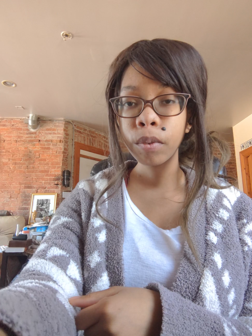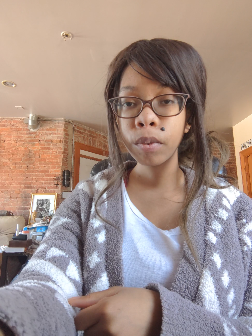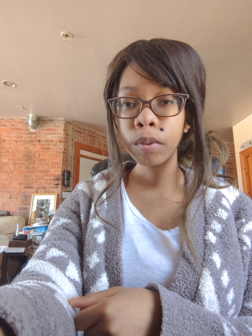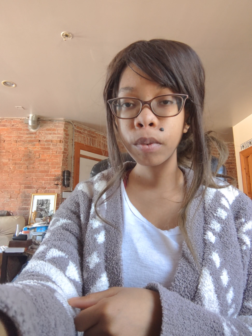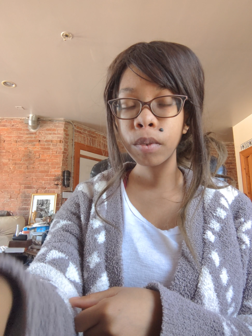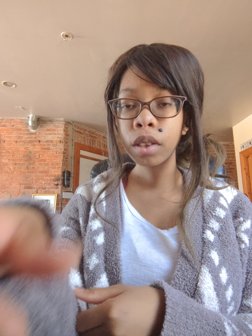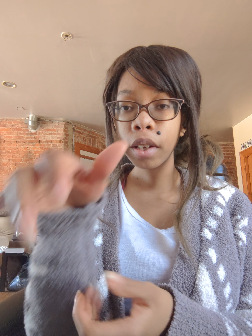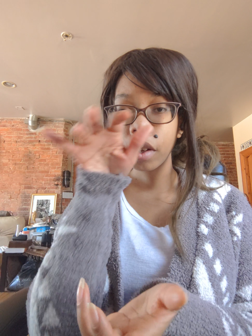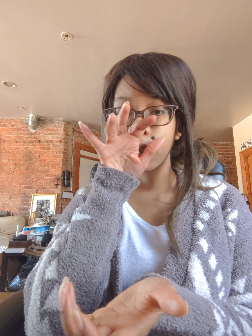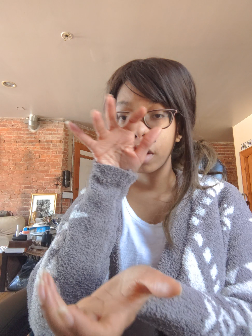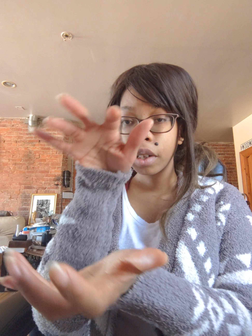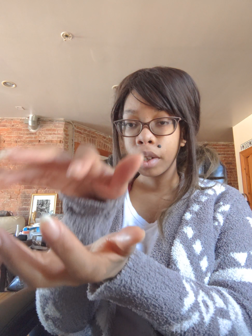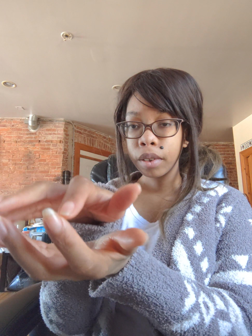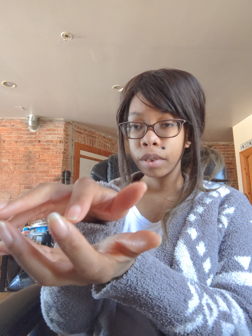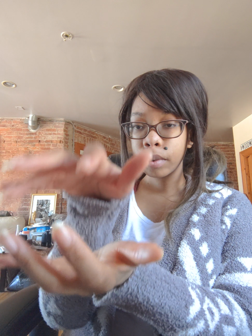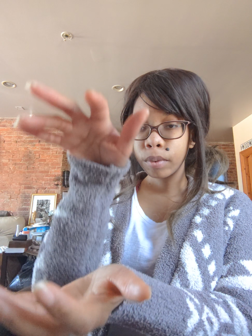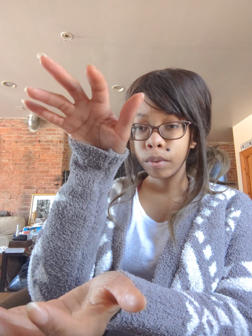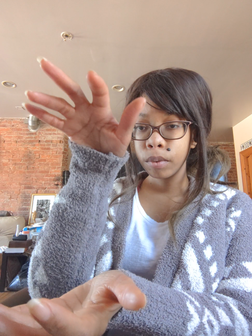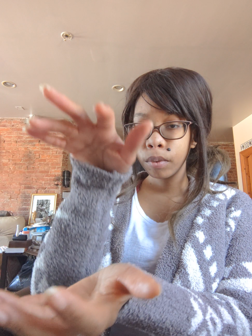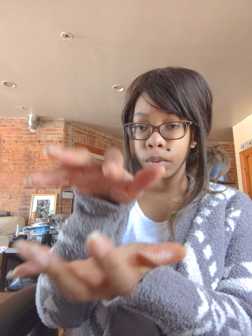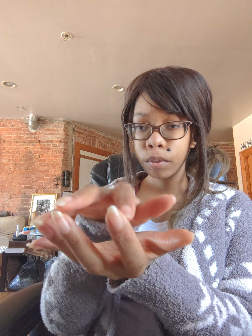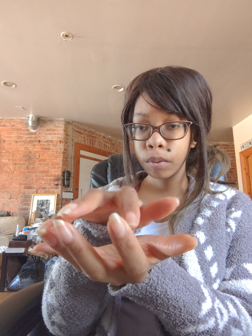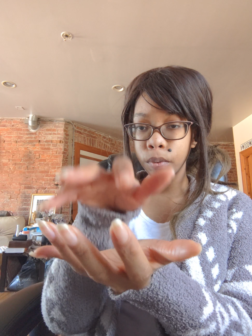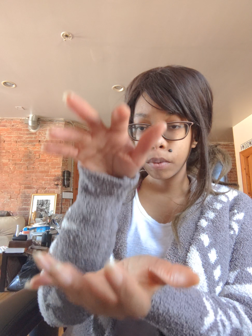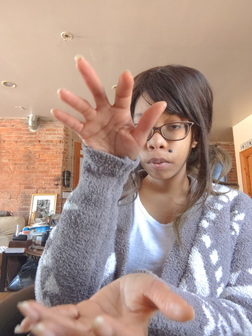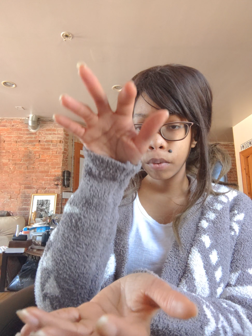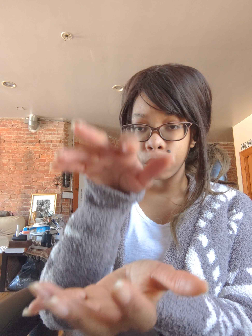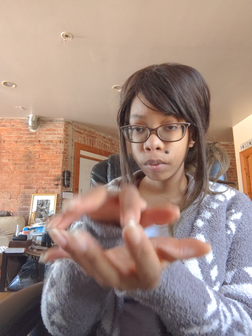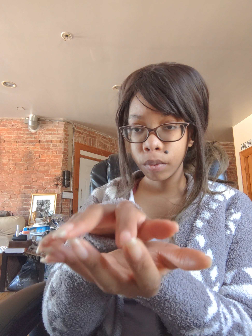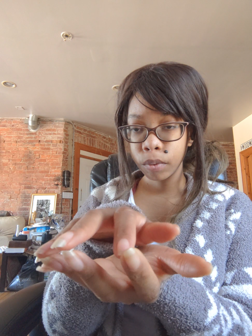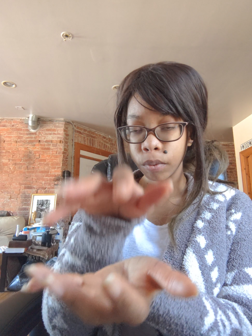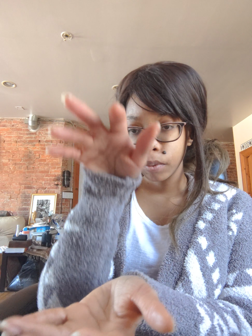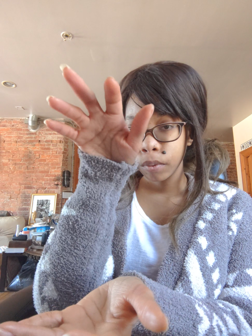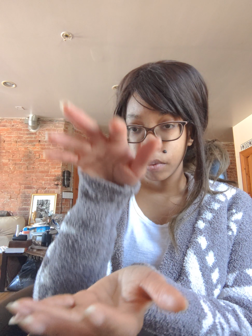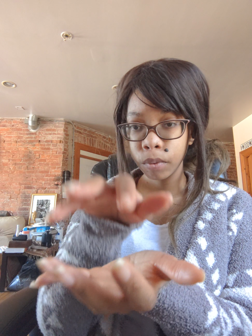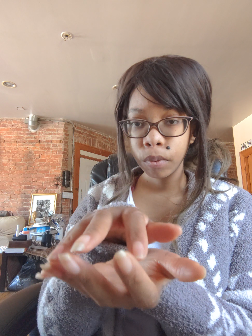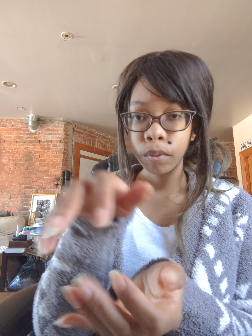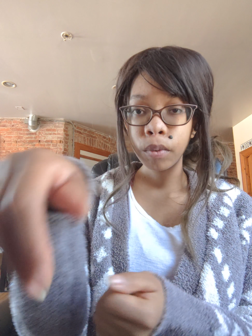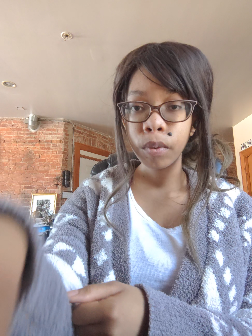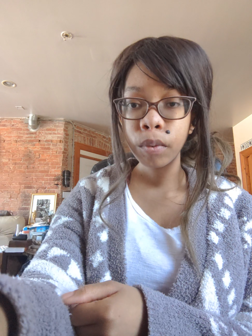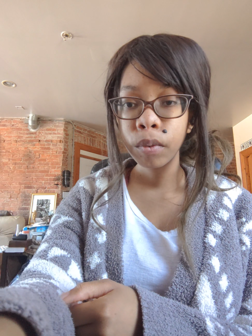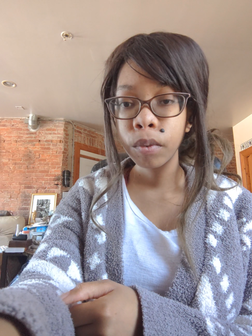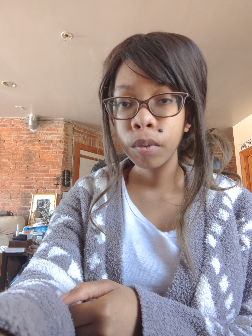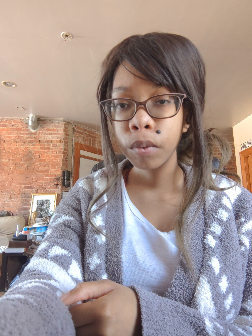alligator